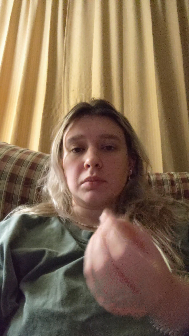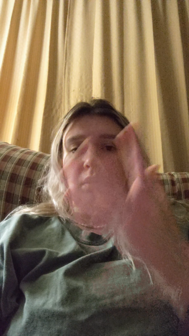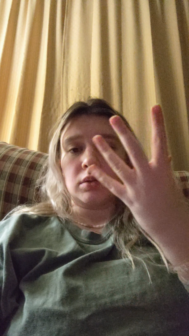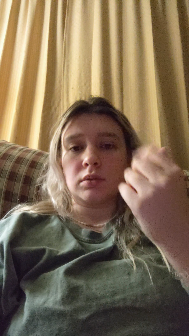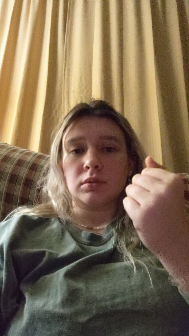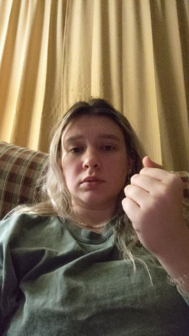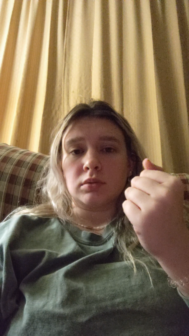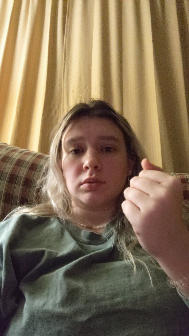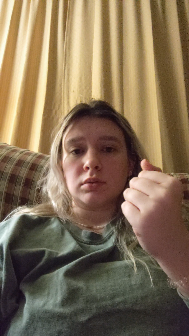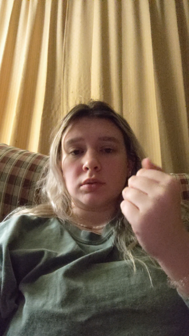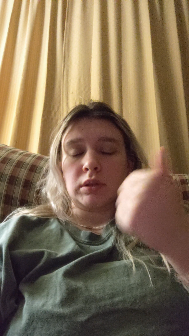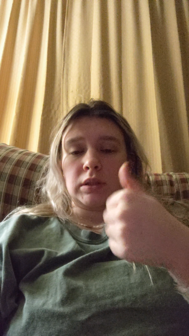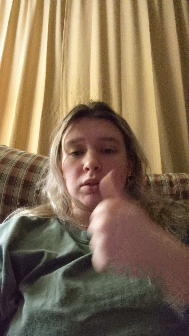each